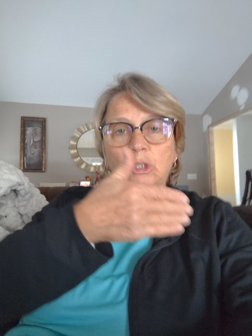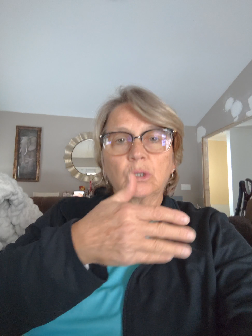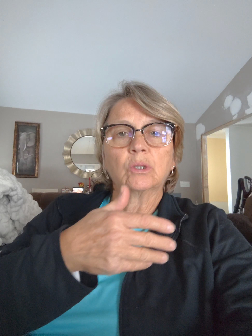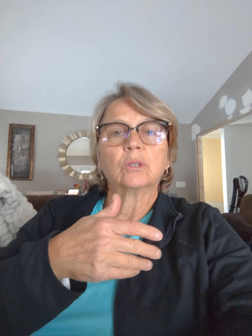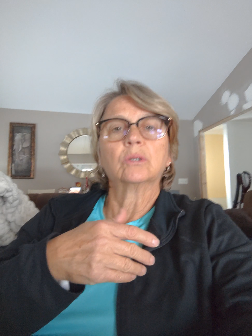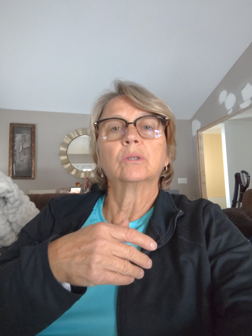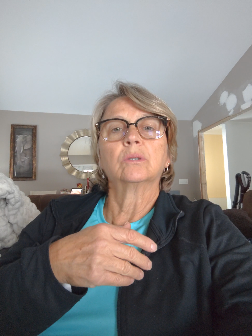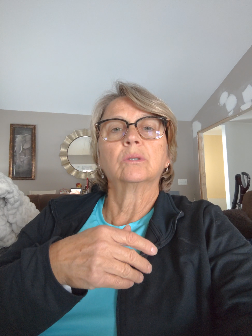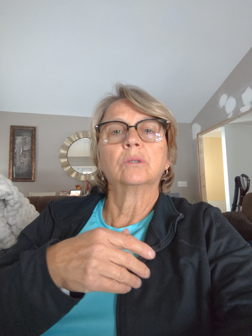fish